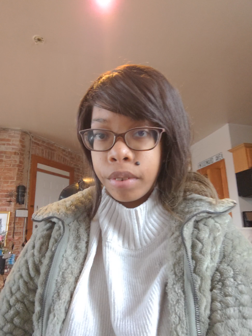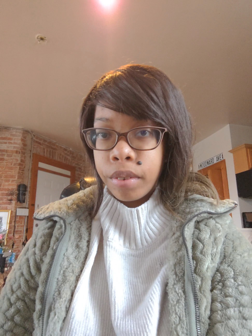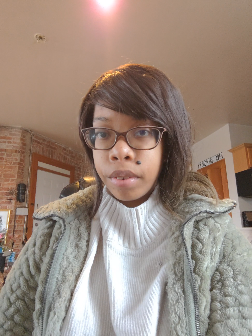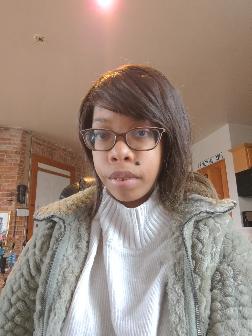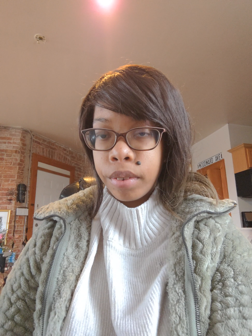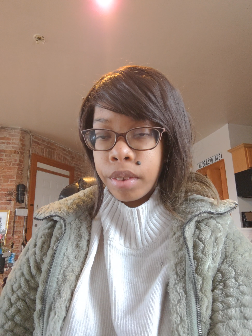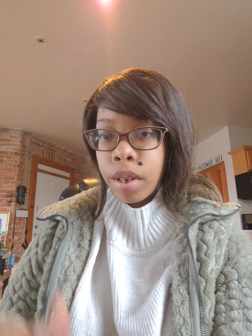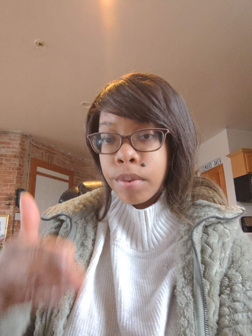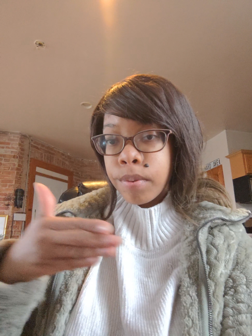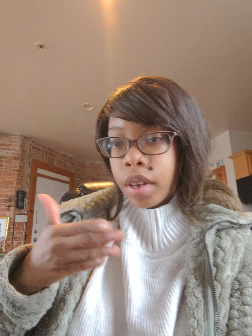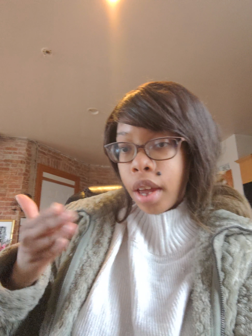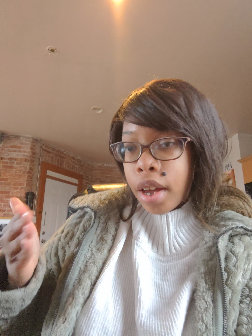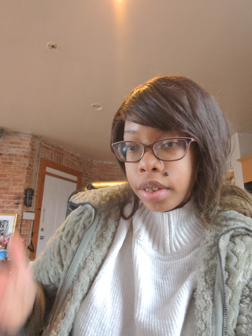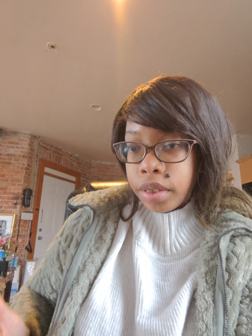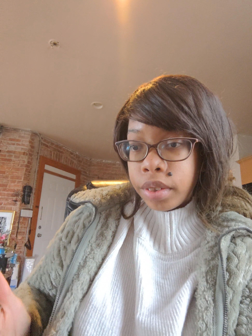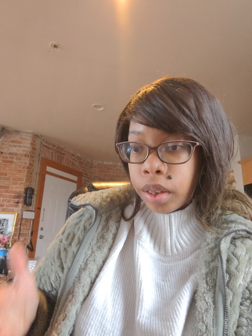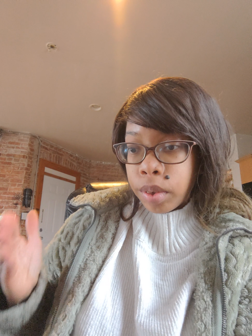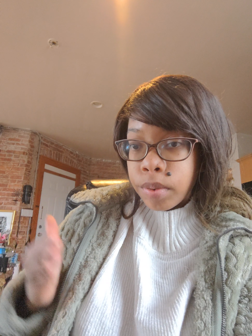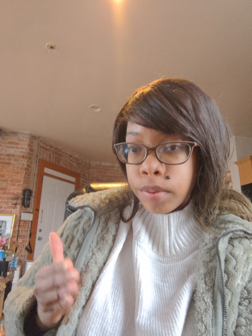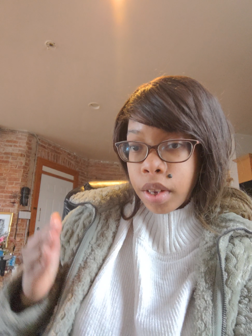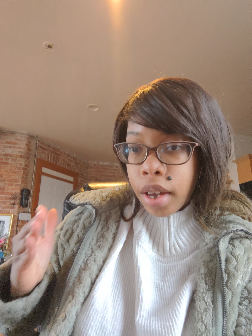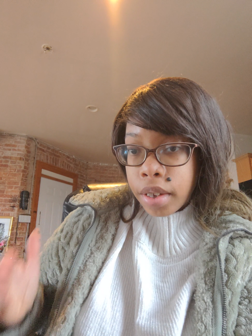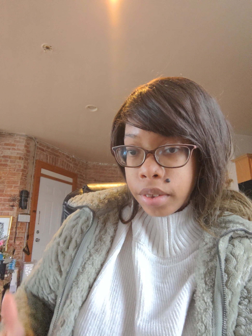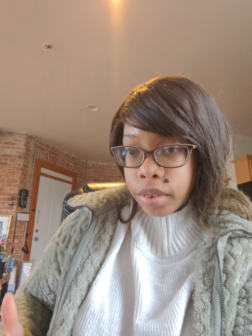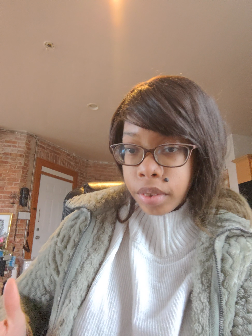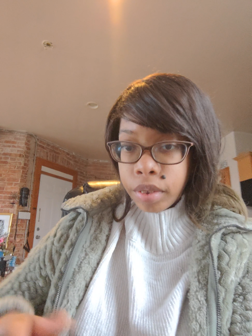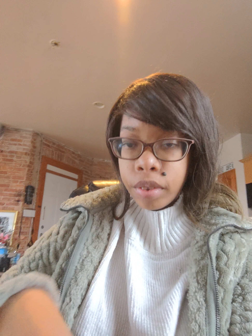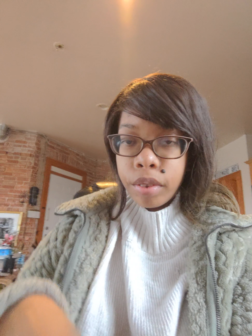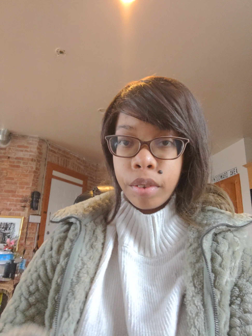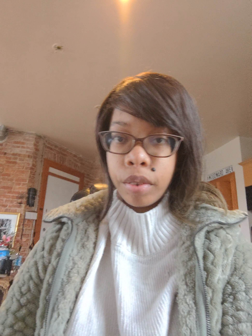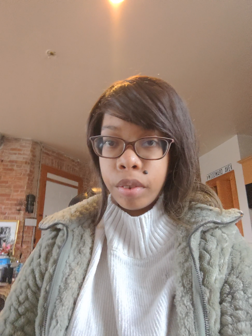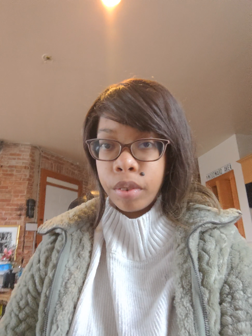beside